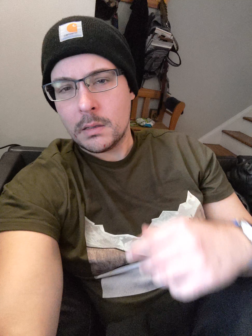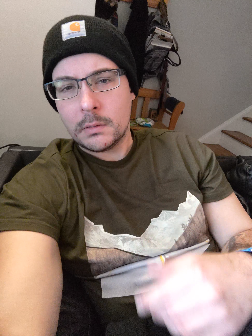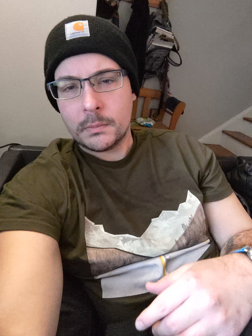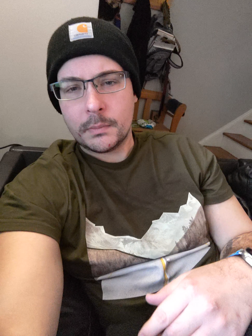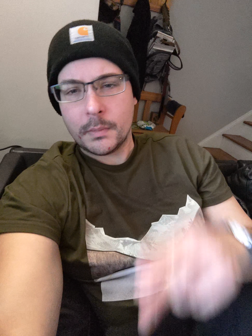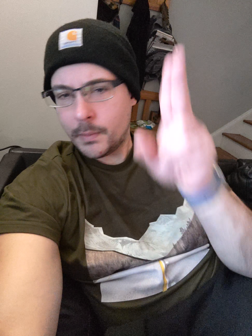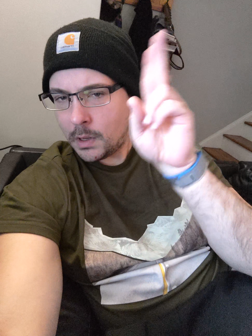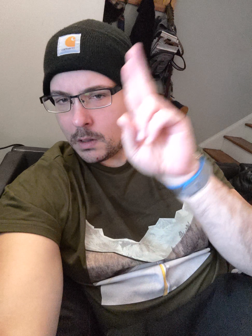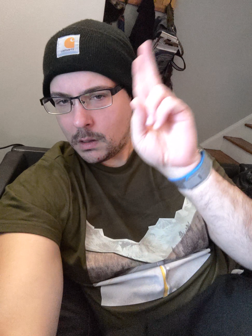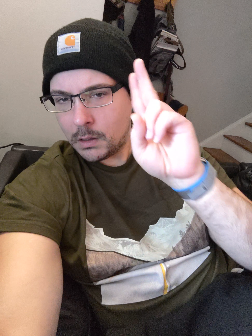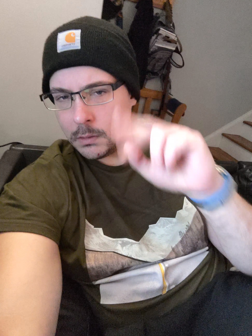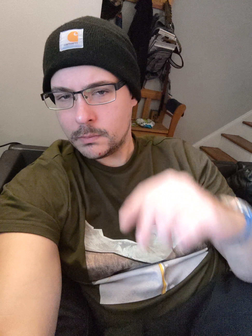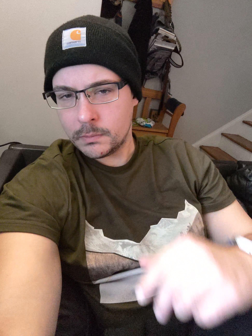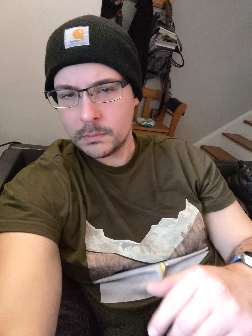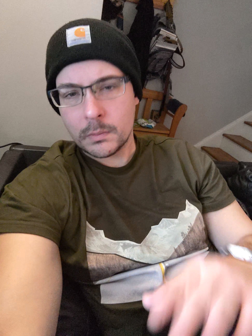uncle